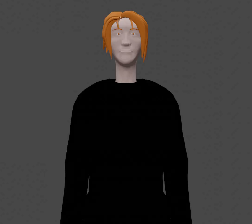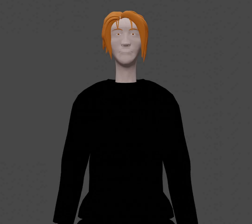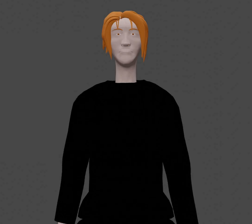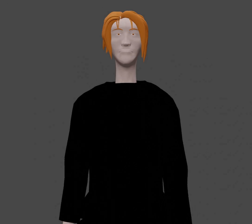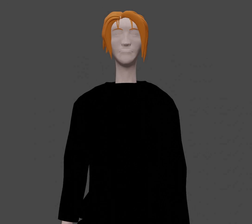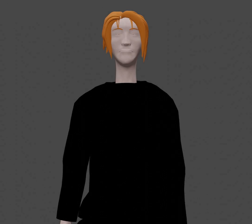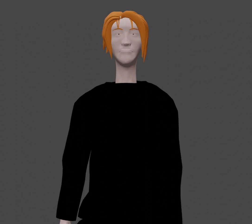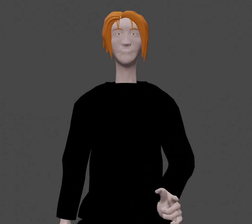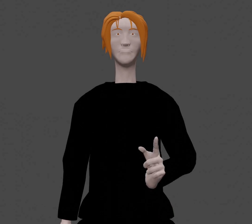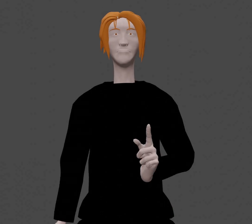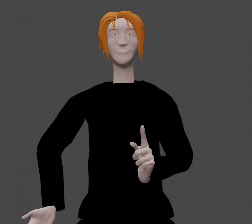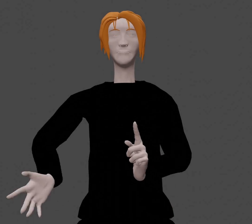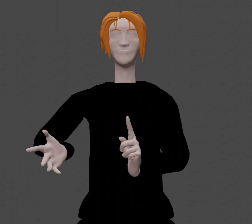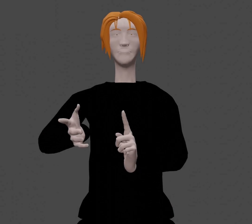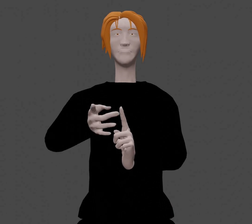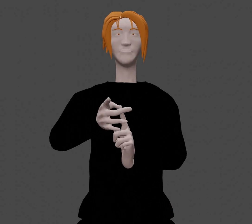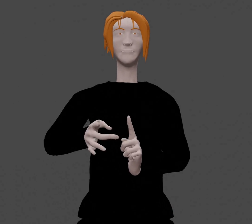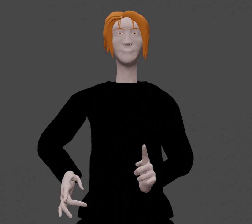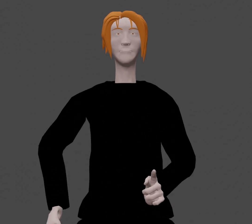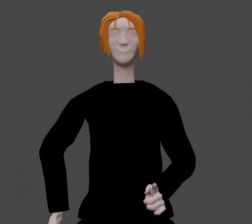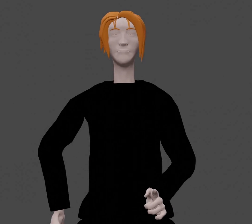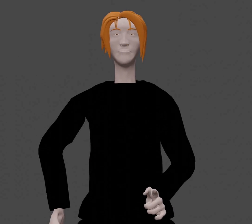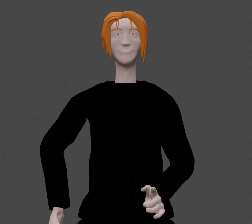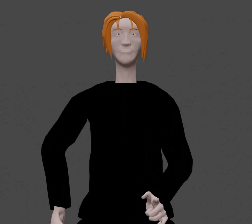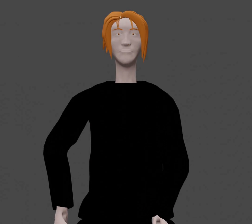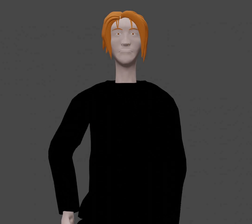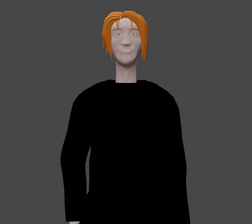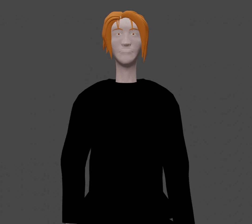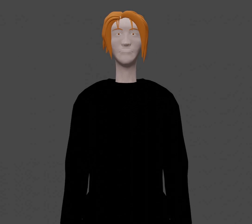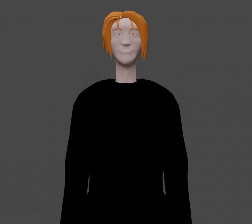Attract Gravity